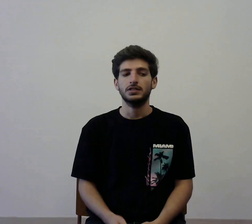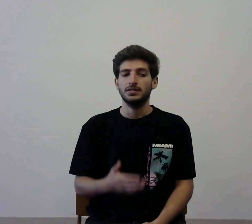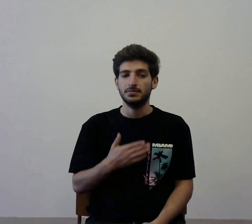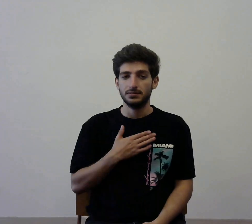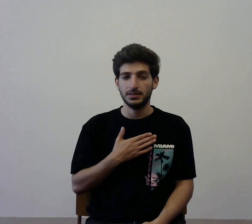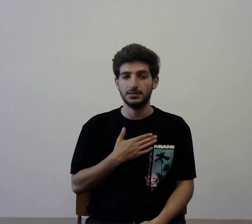mən